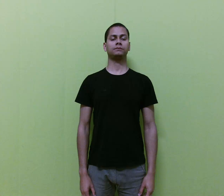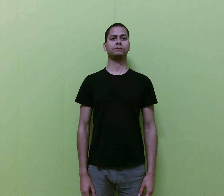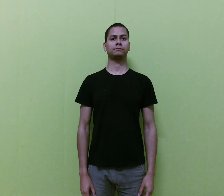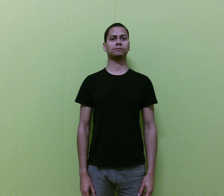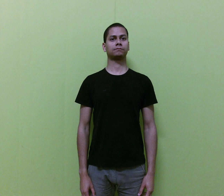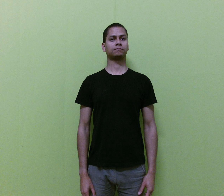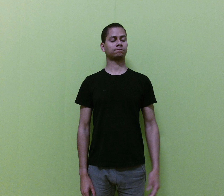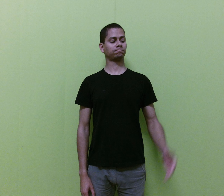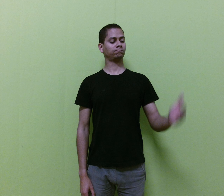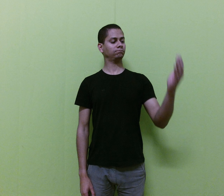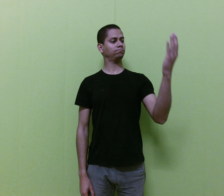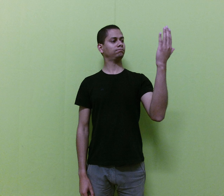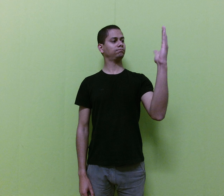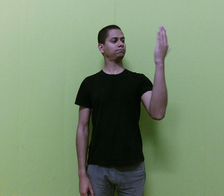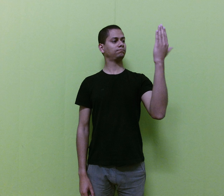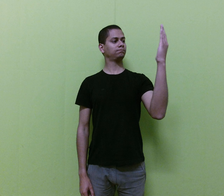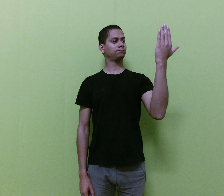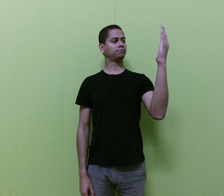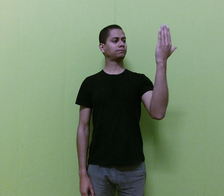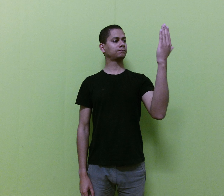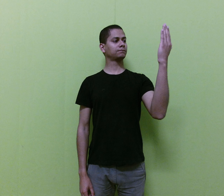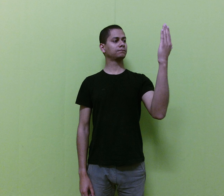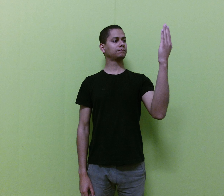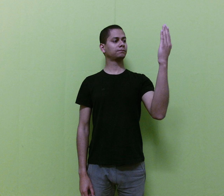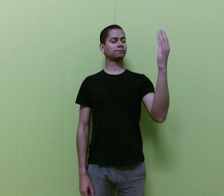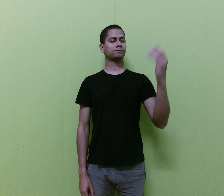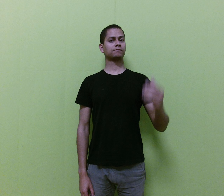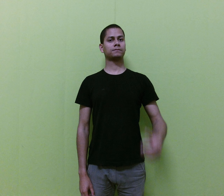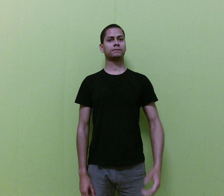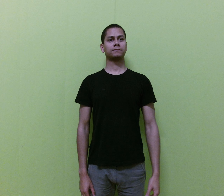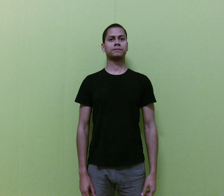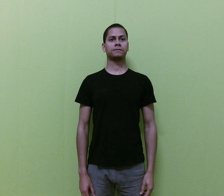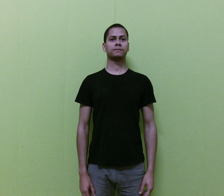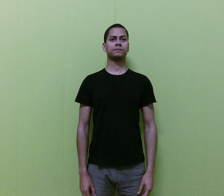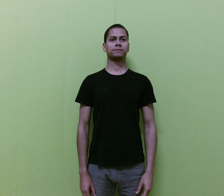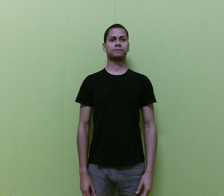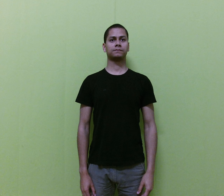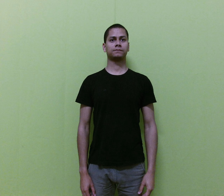espelho